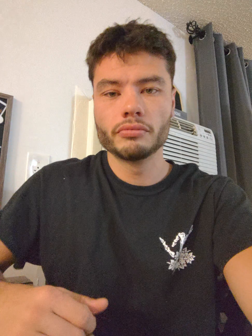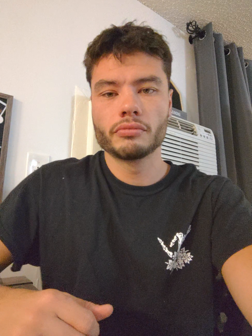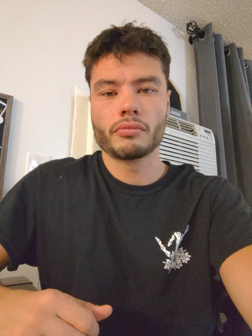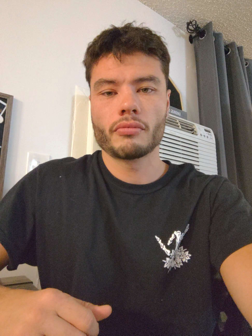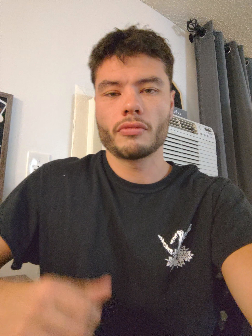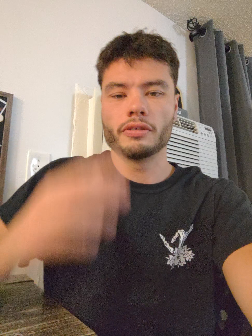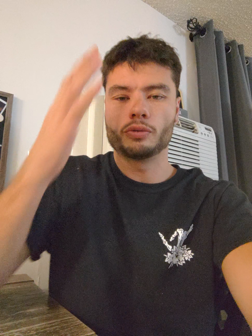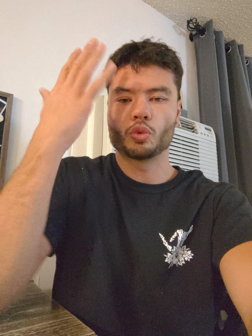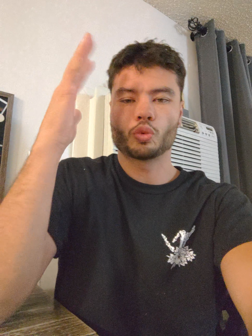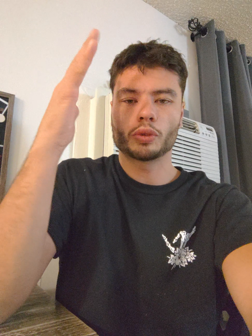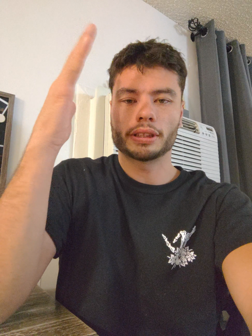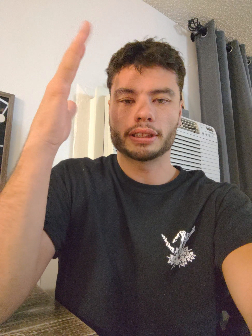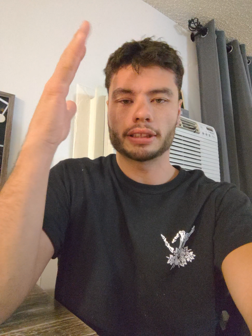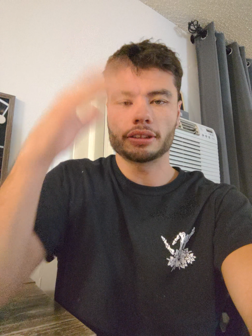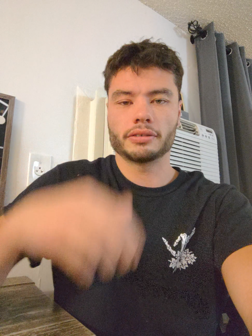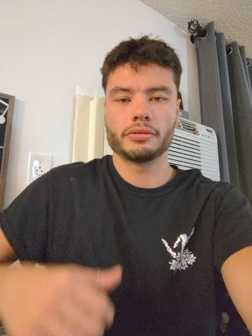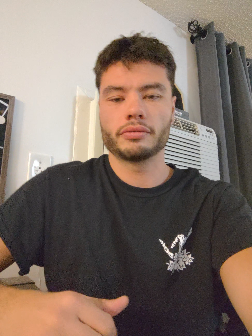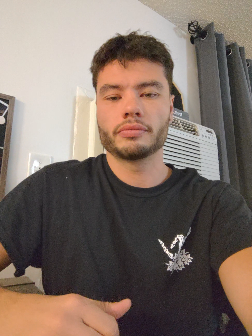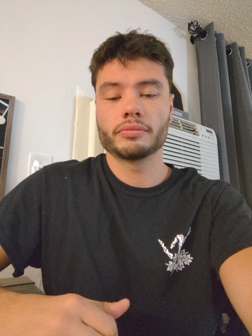tree